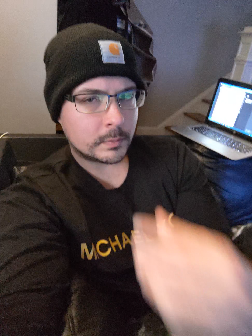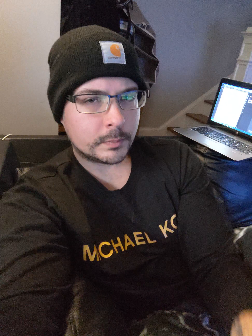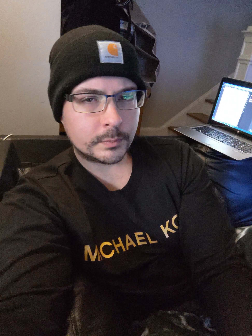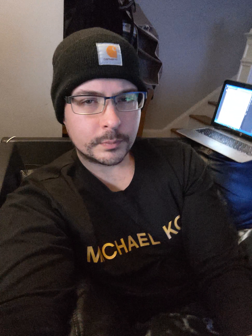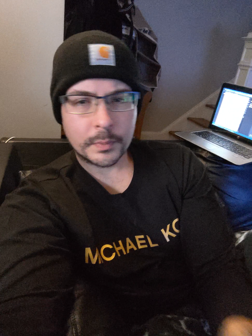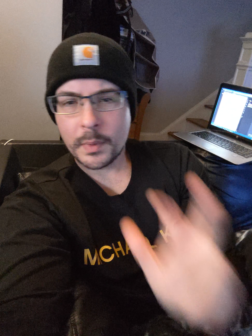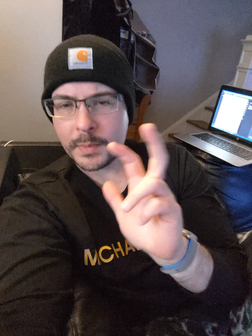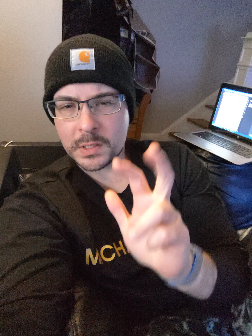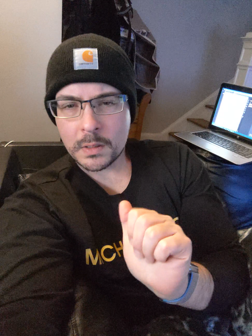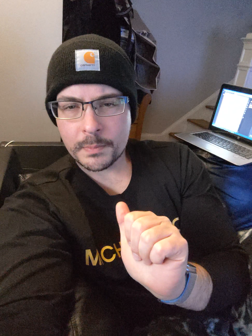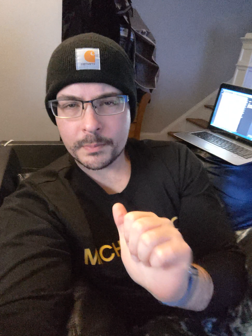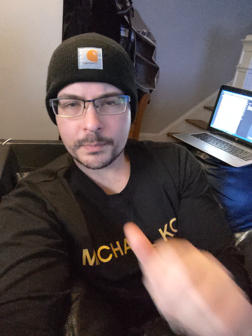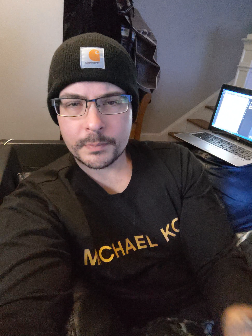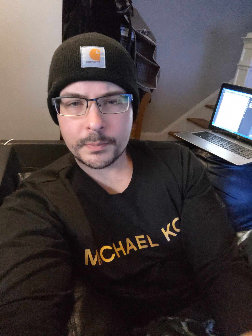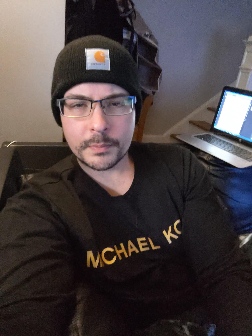pizza